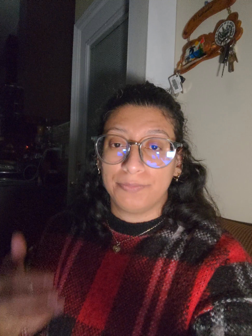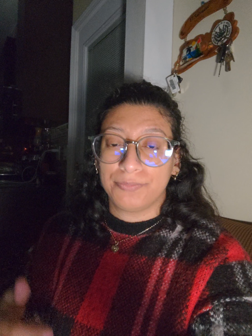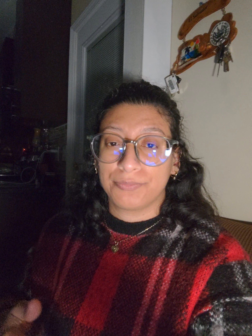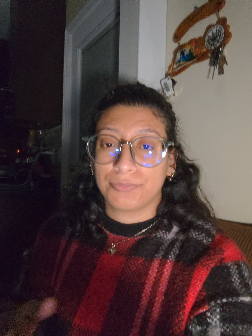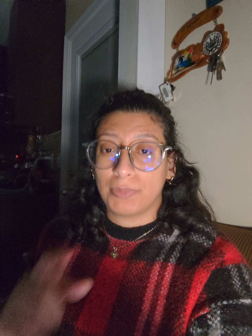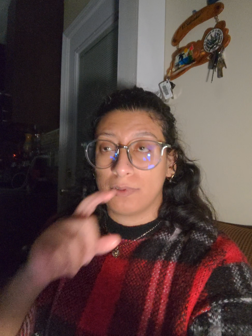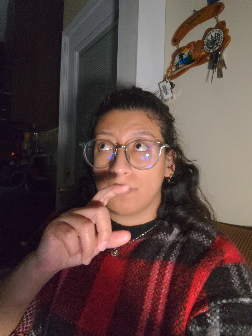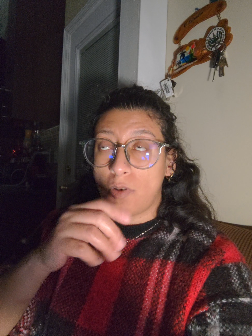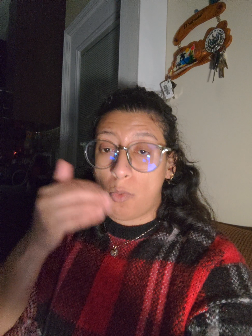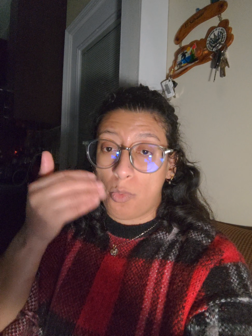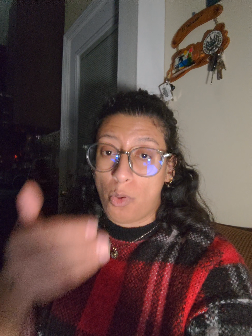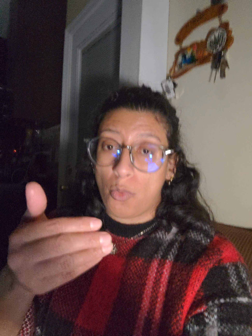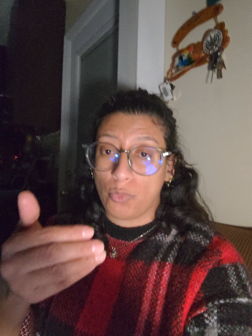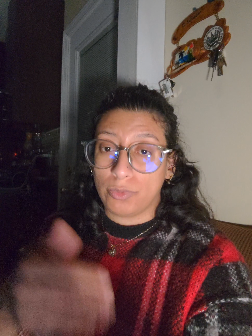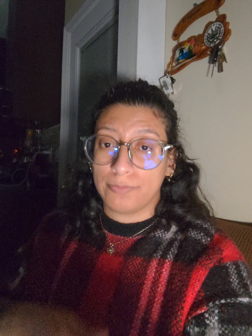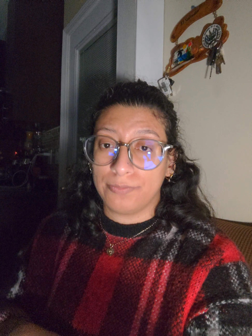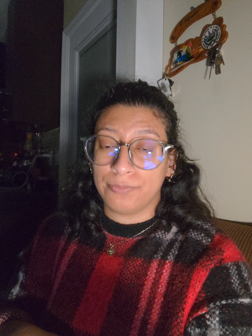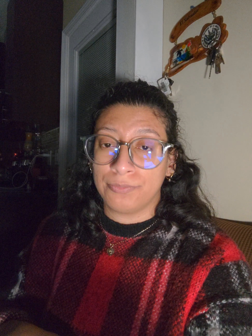close